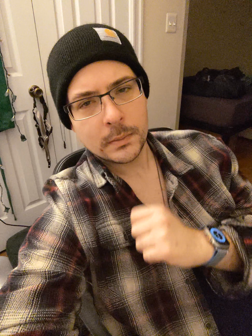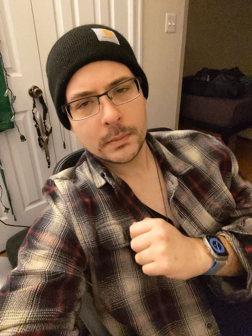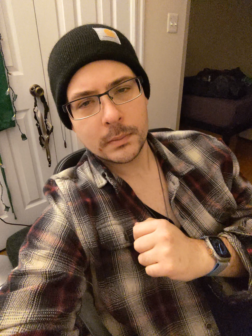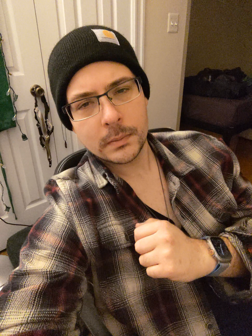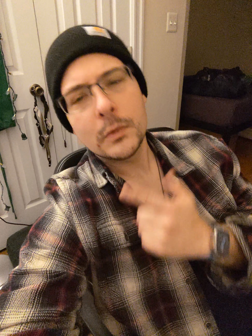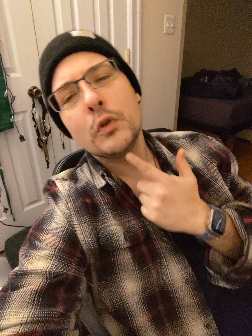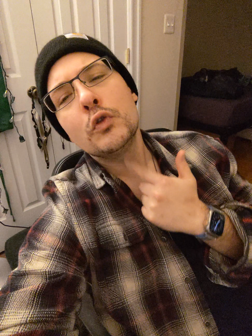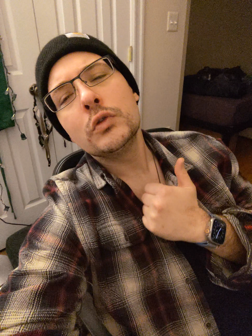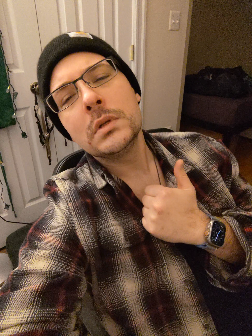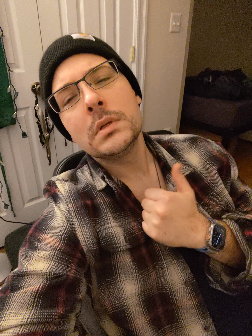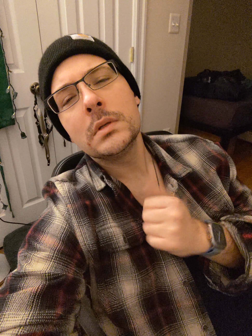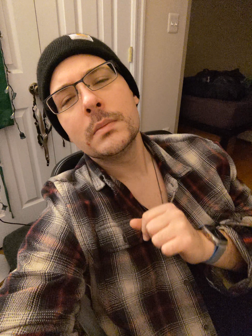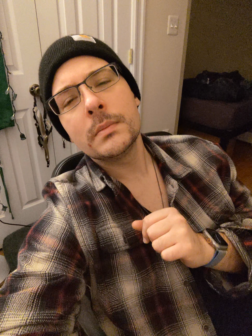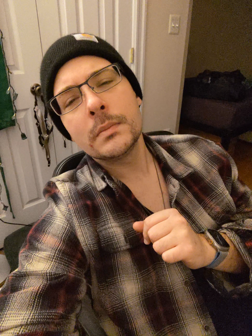thirsty